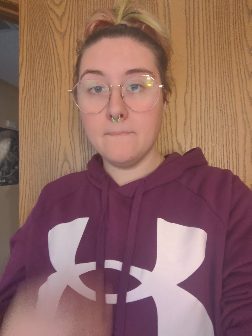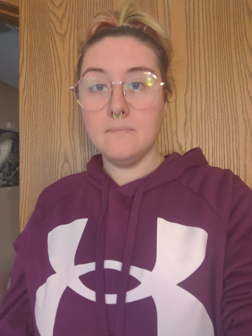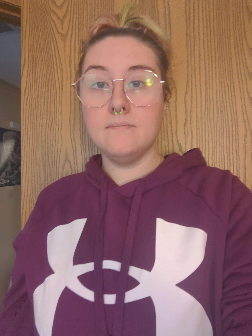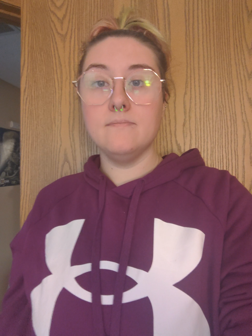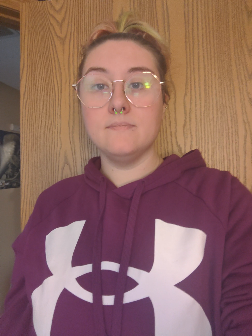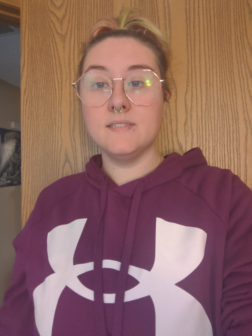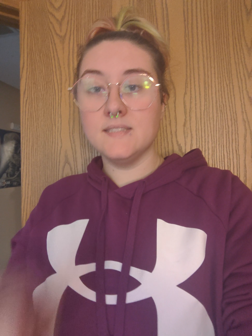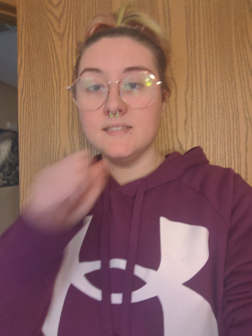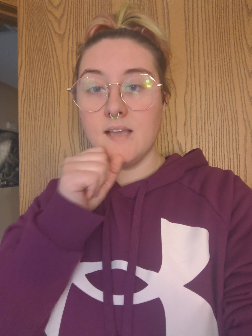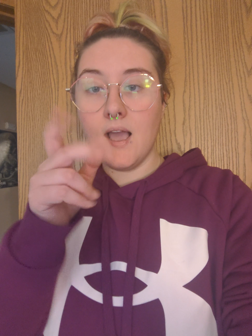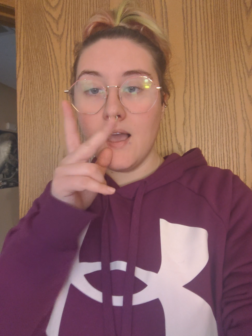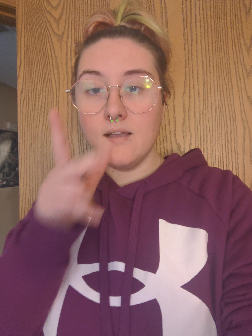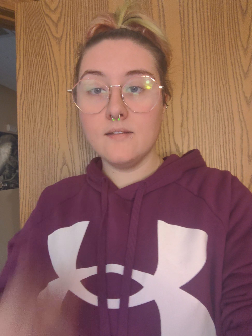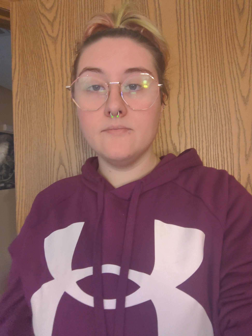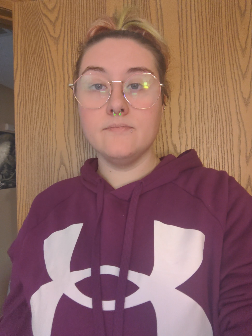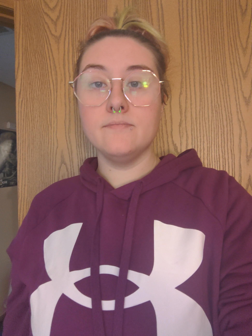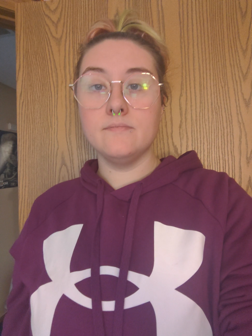snack